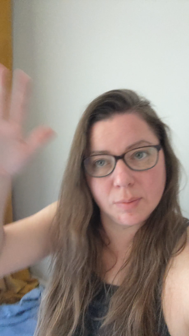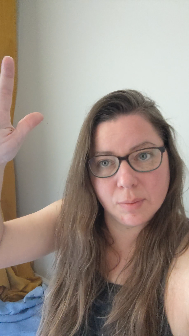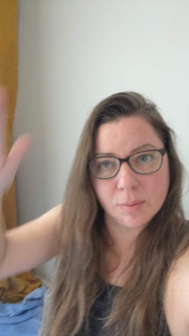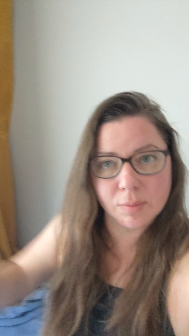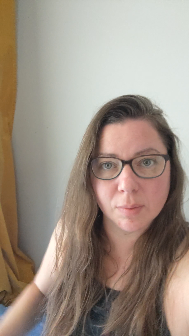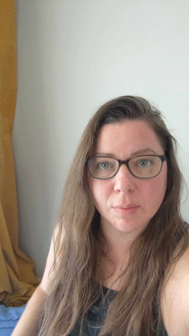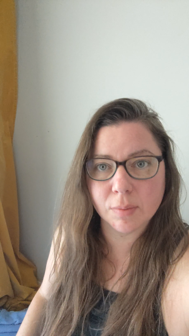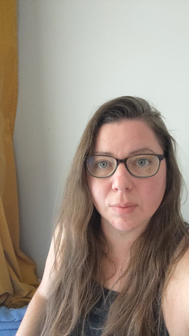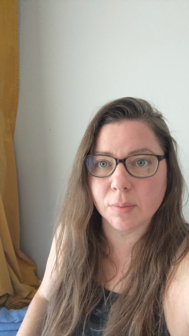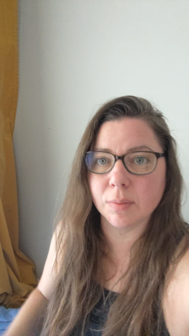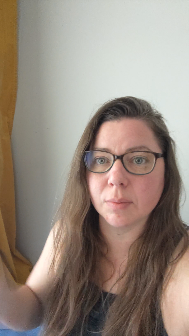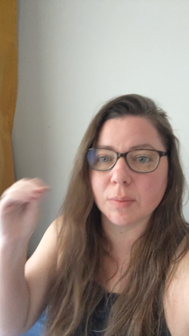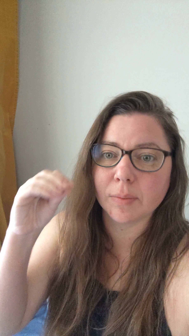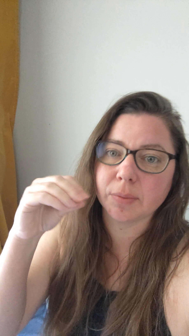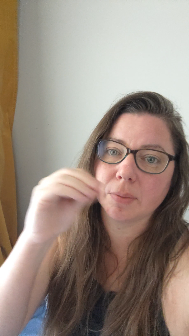dinosaur